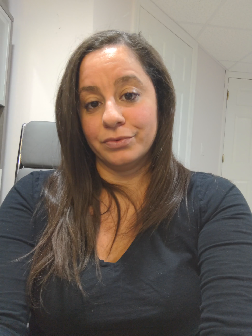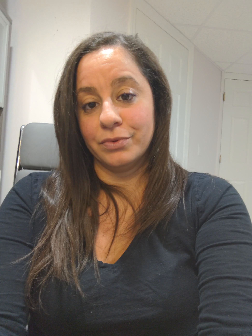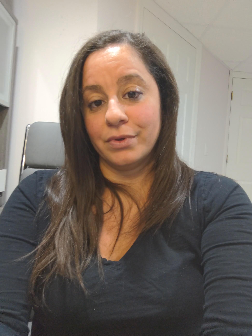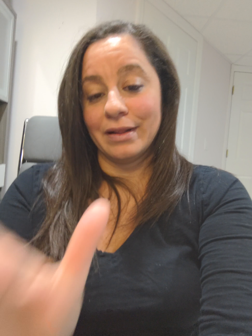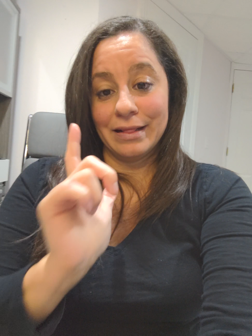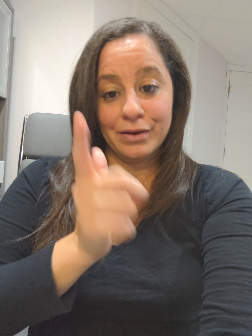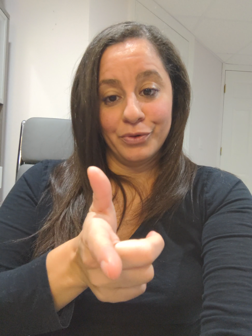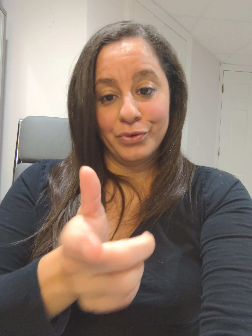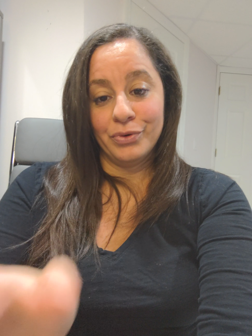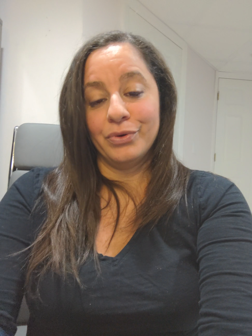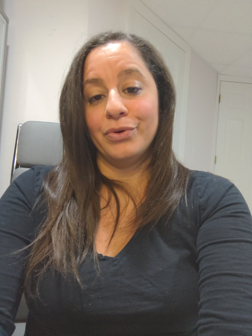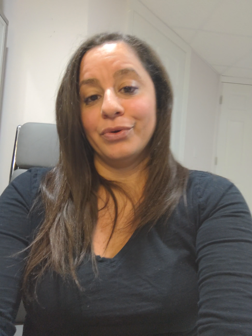later